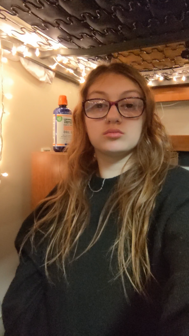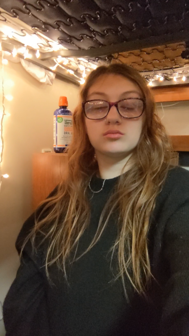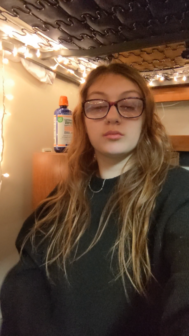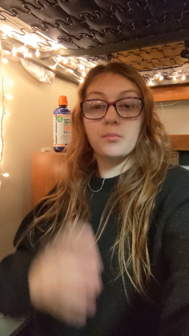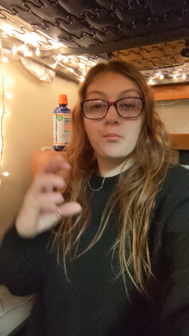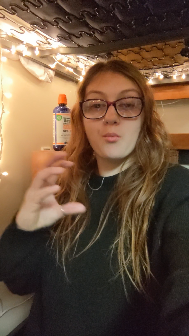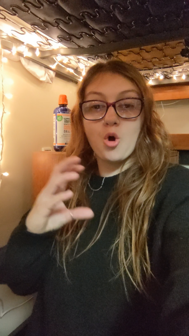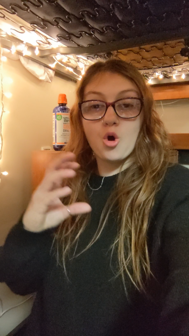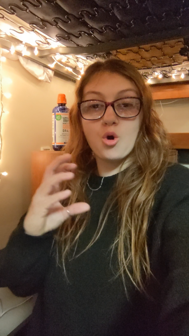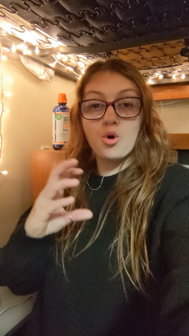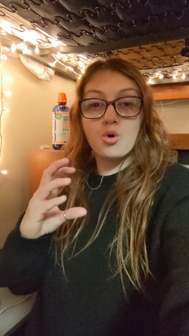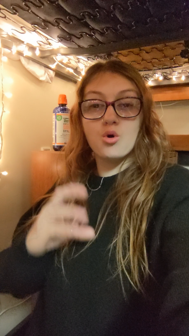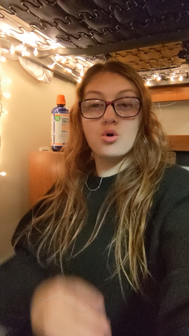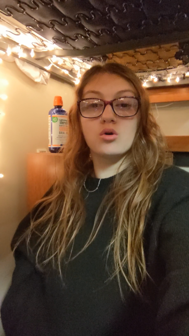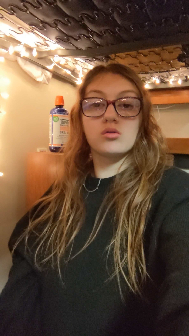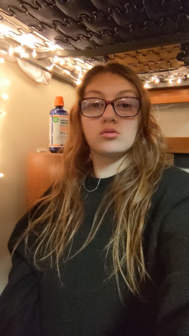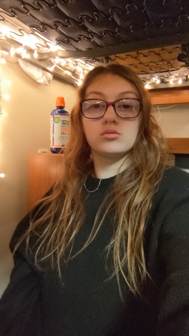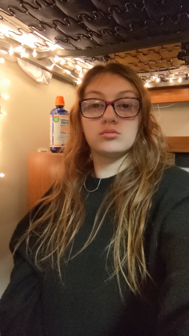ball